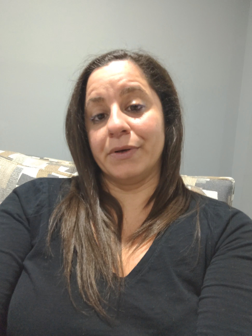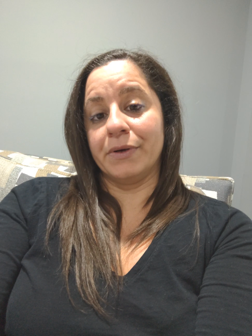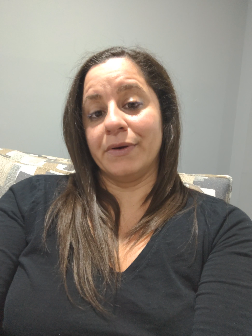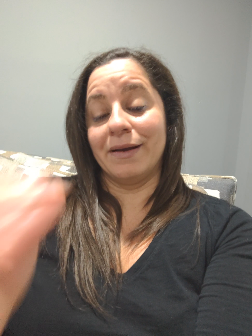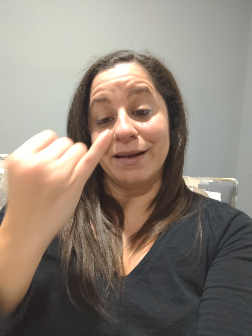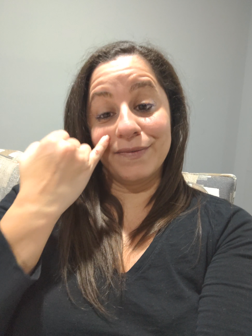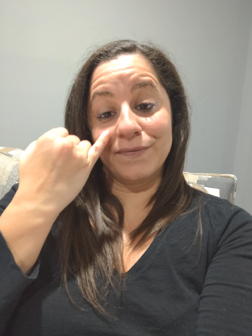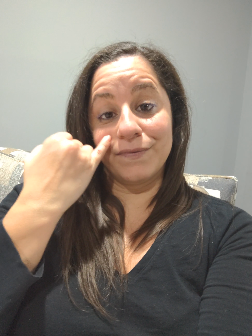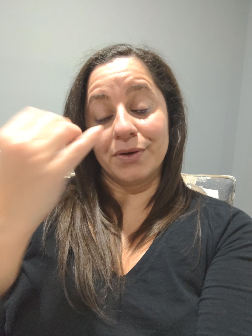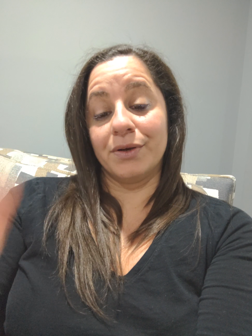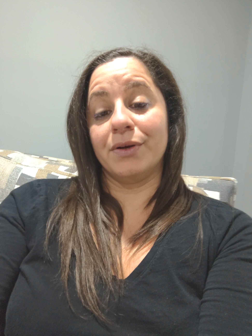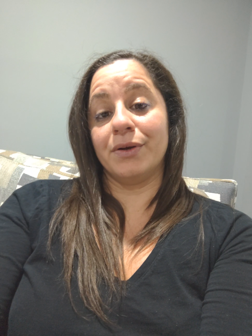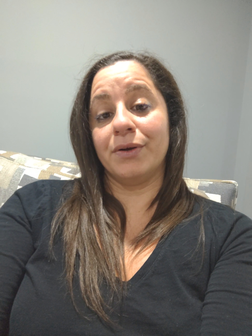if